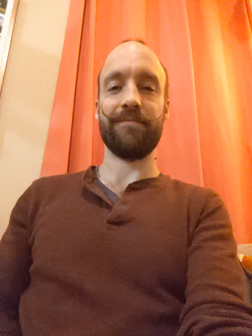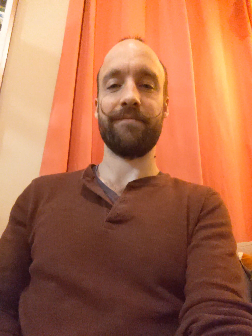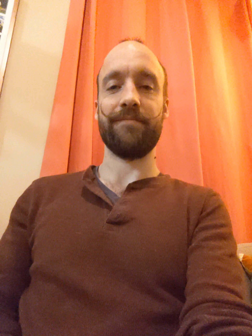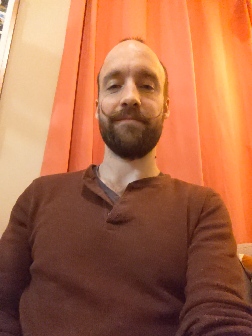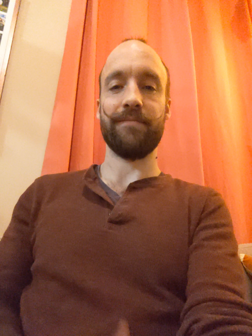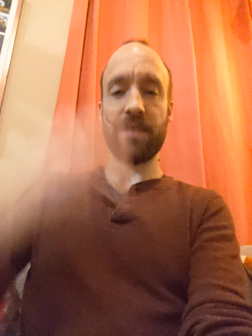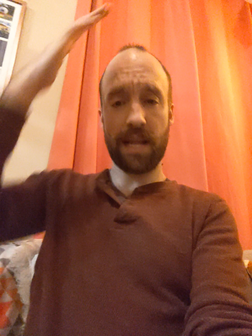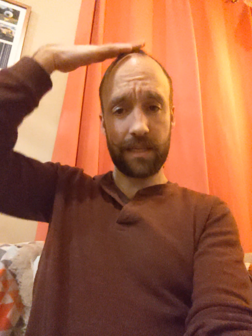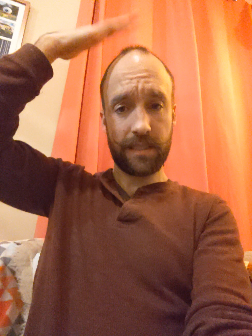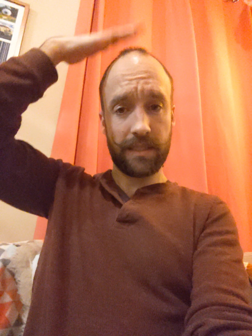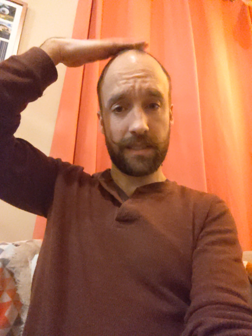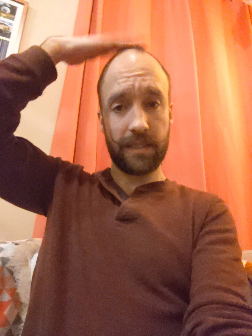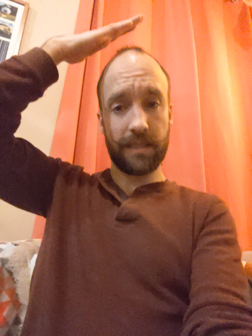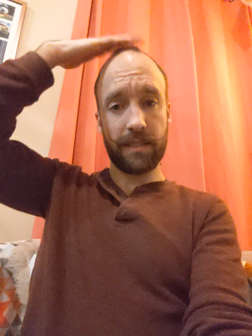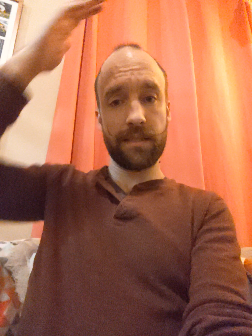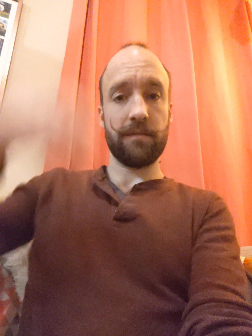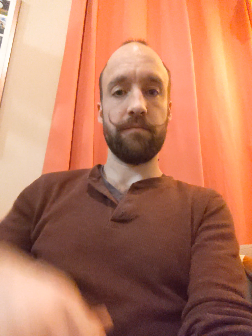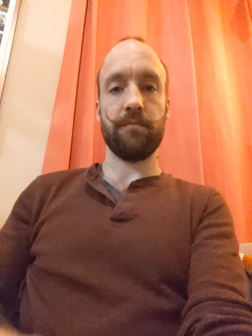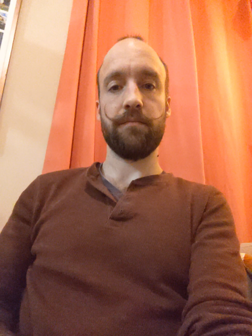hat